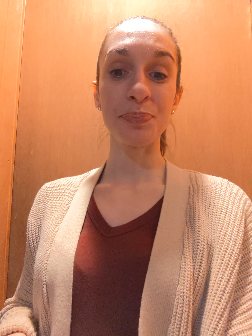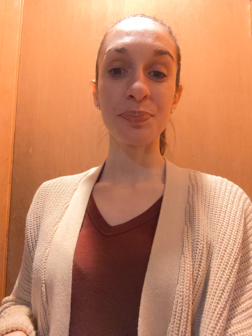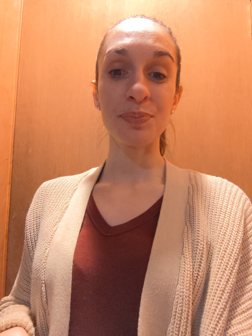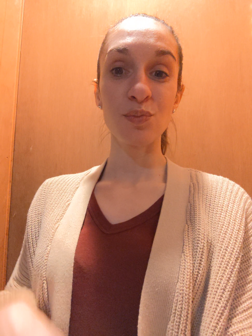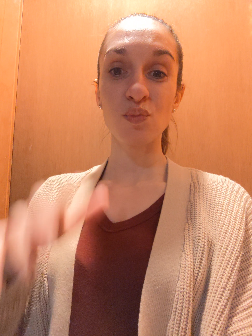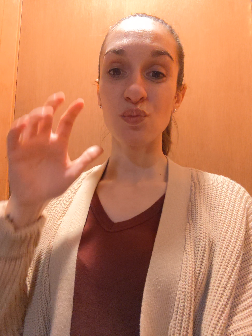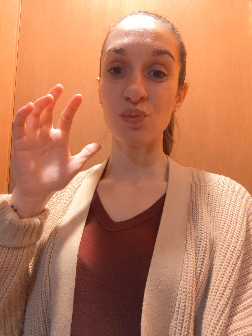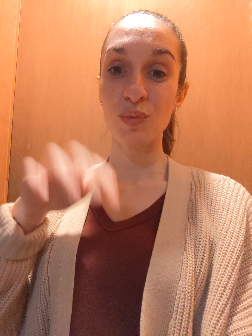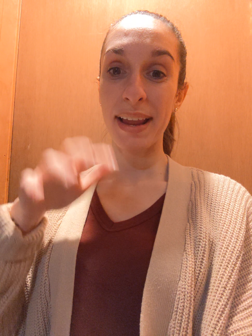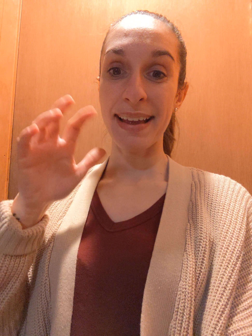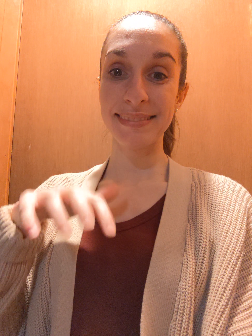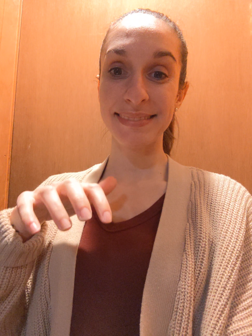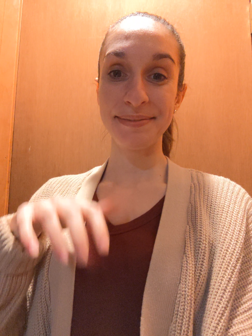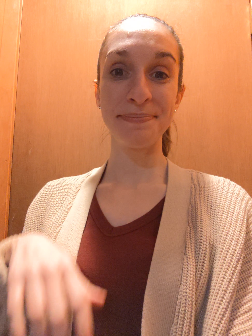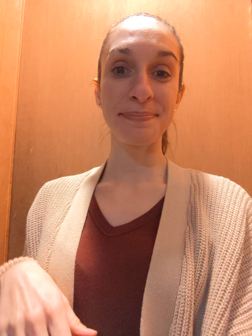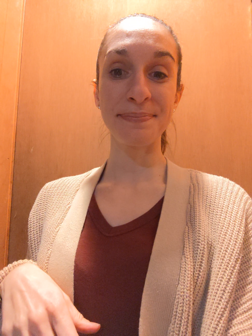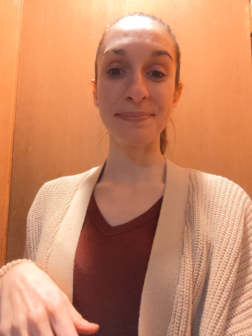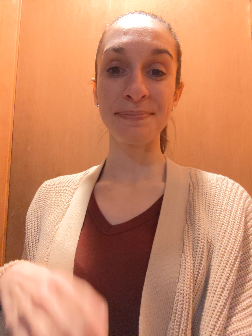rain